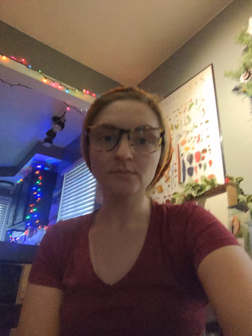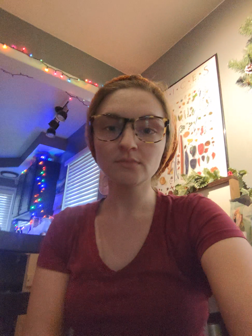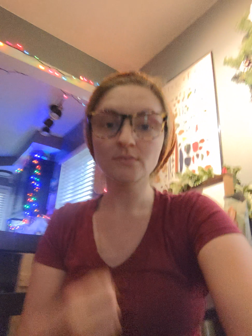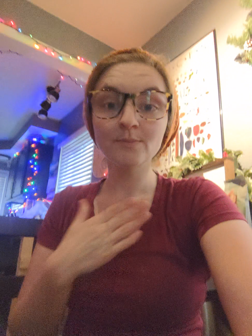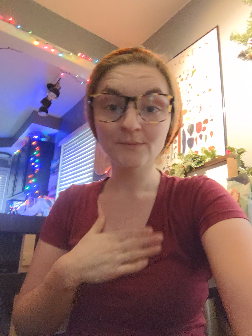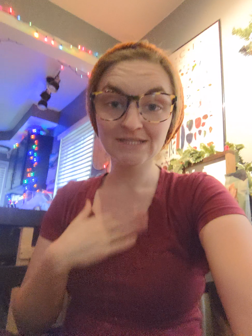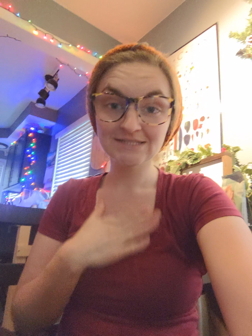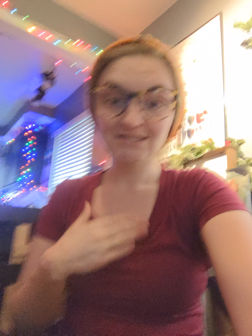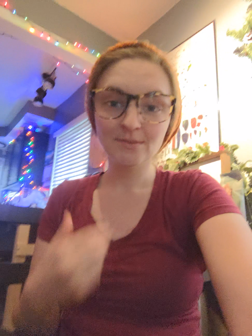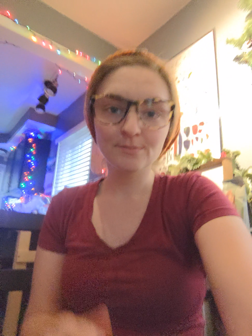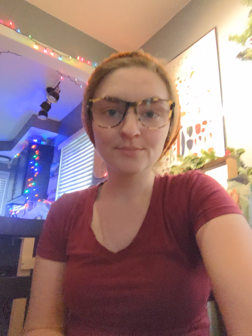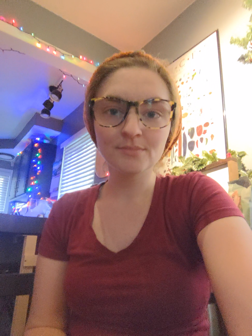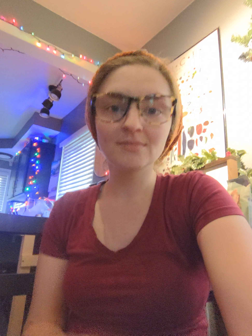please